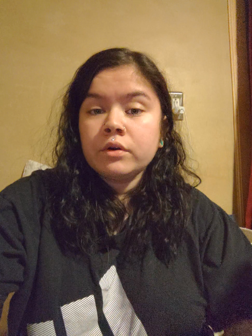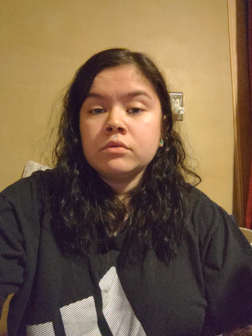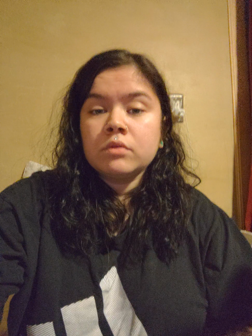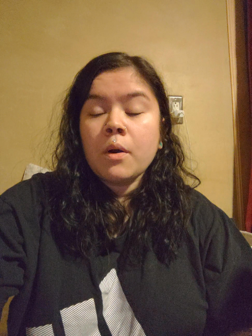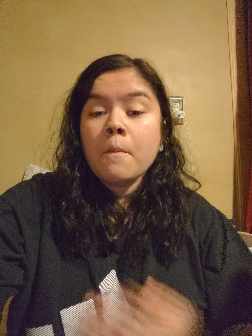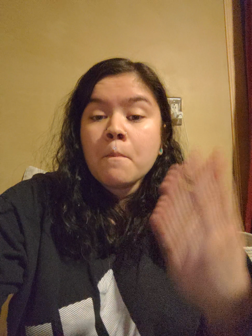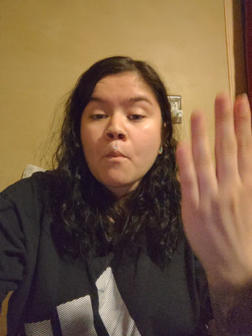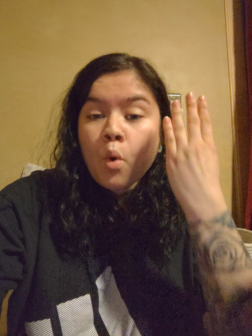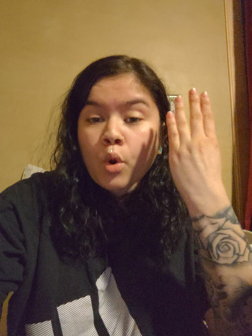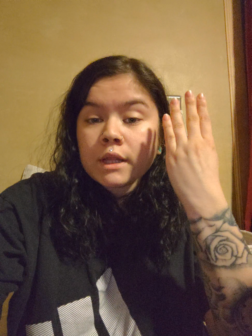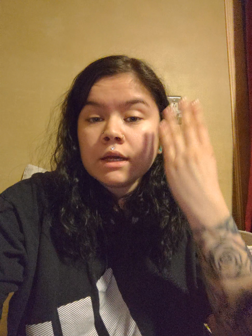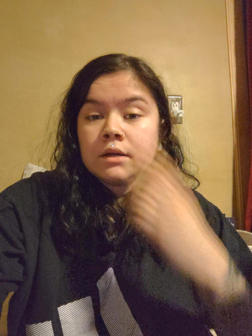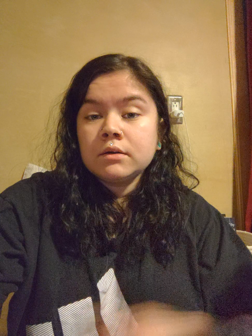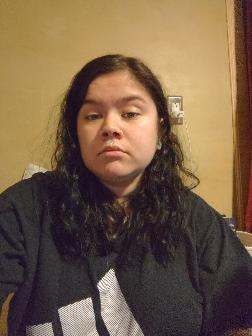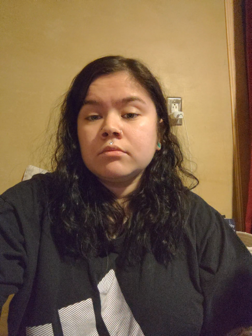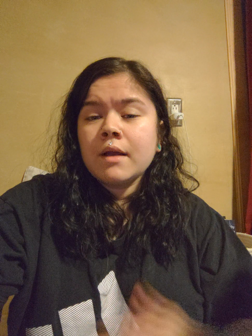morning